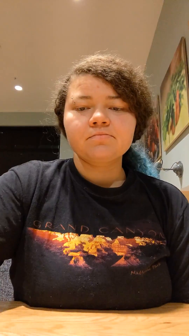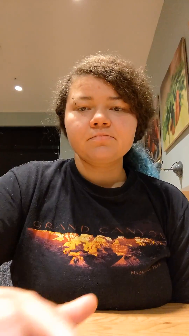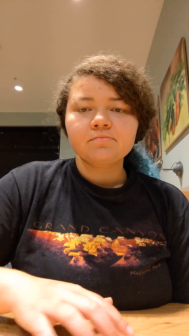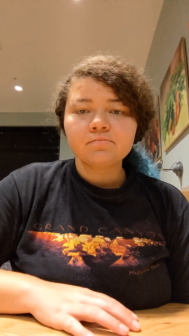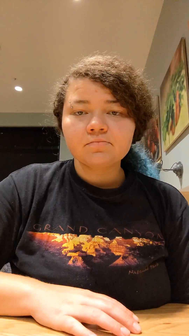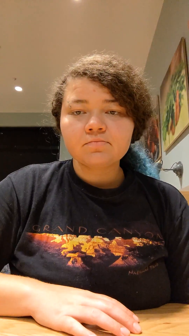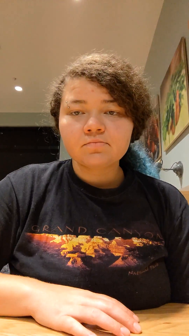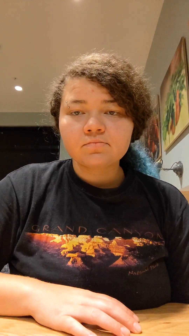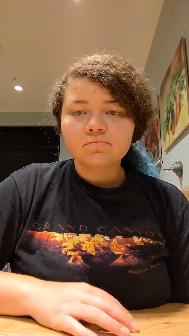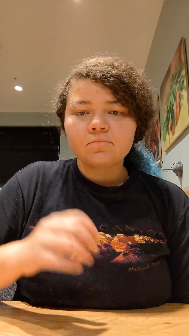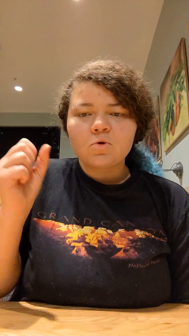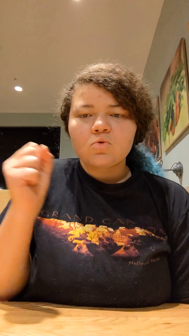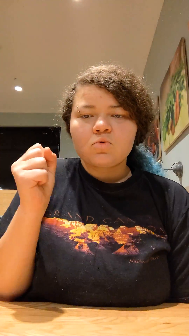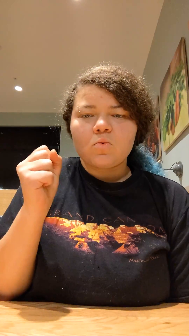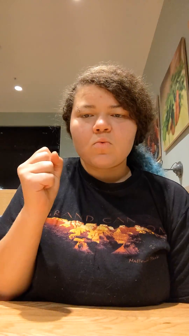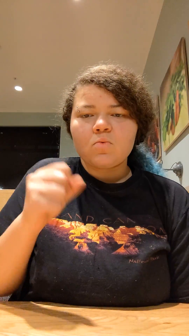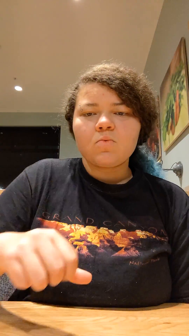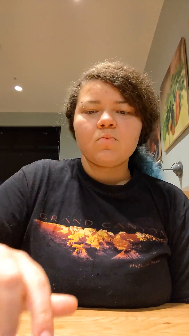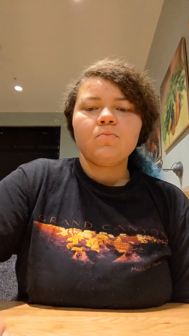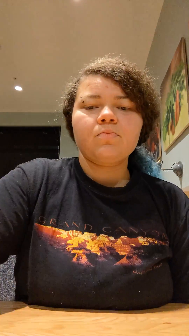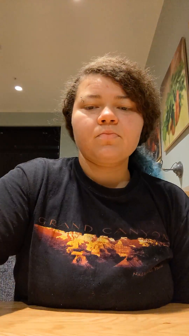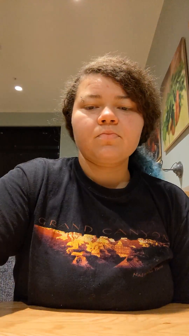cold